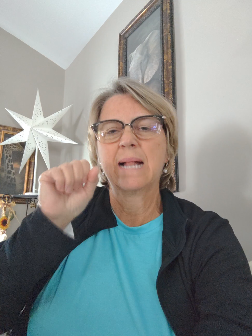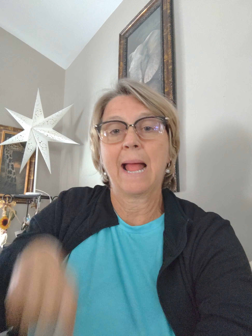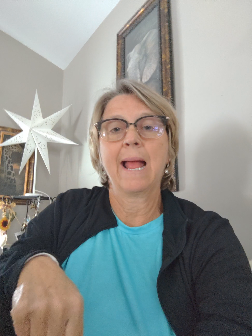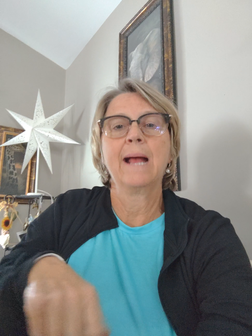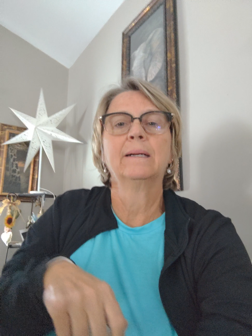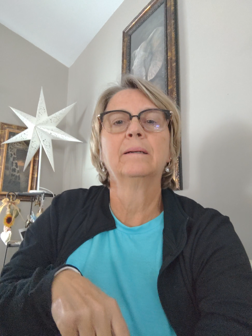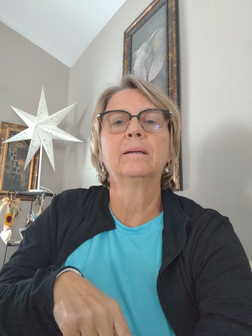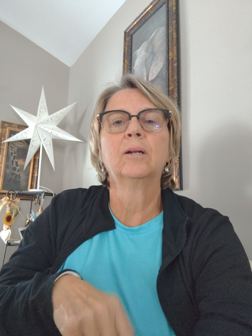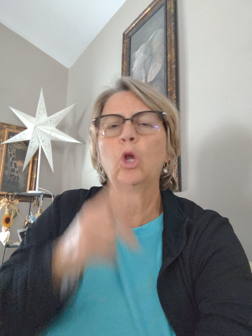can